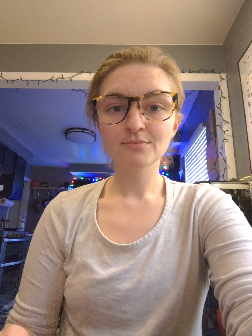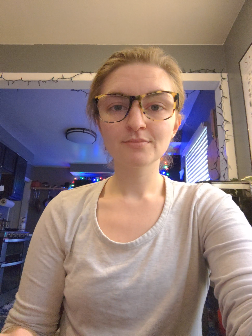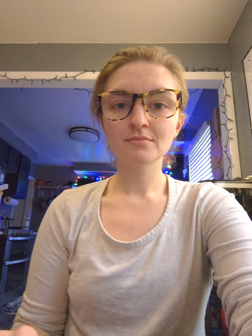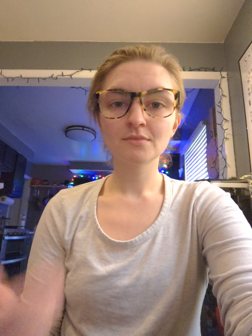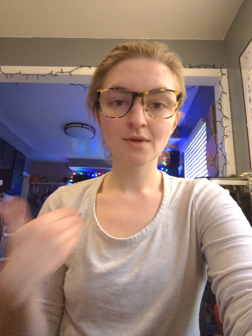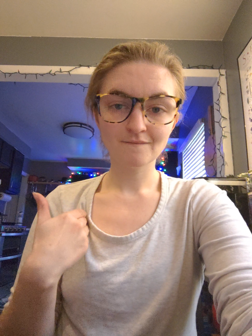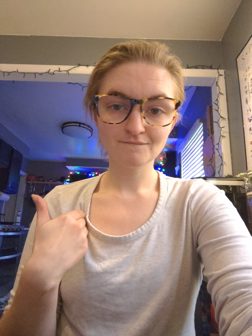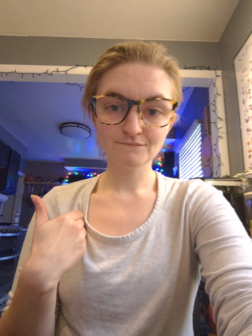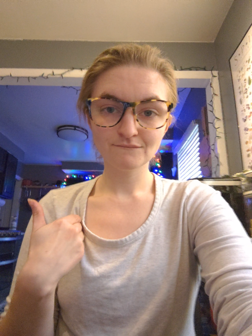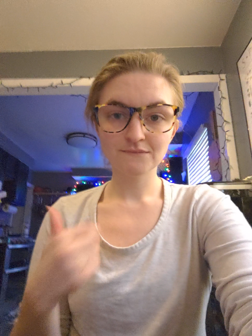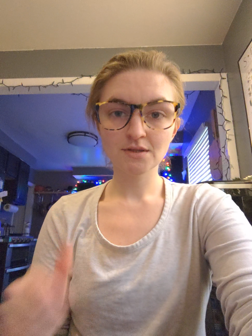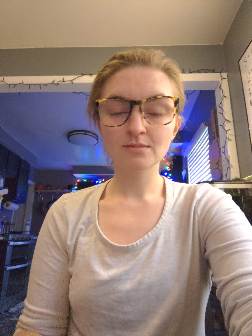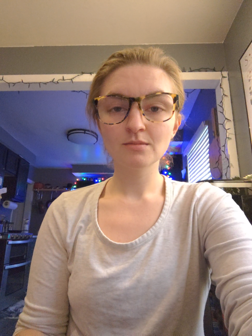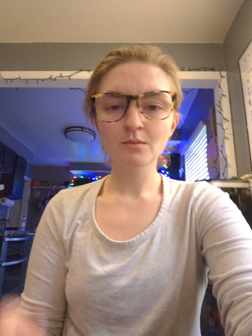have